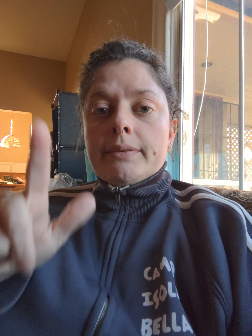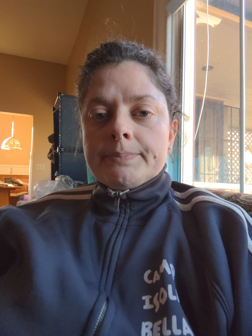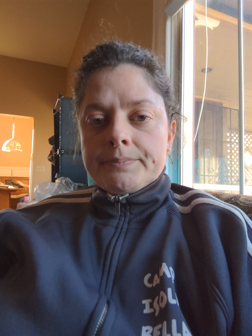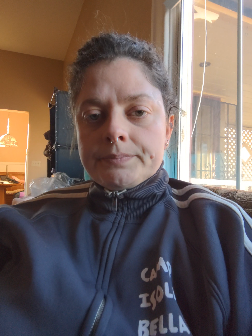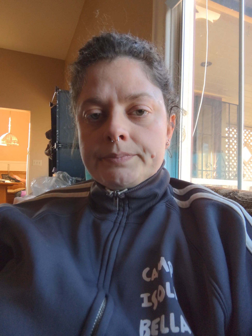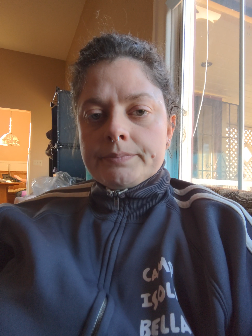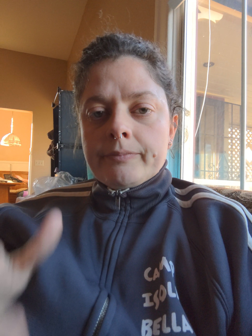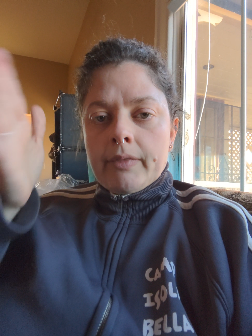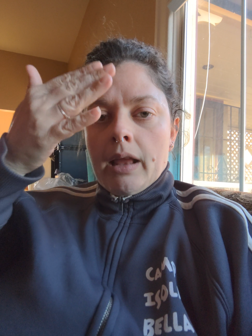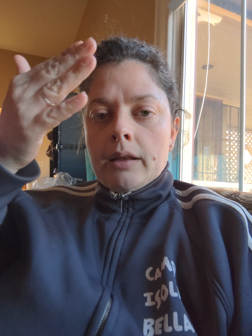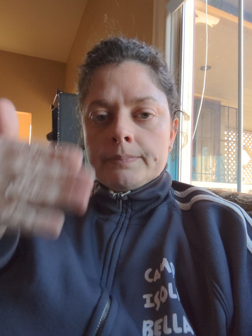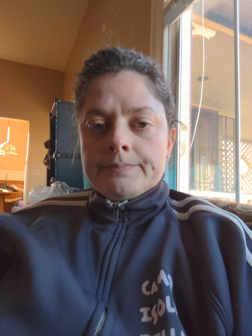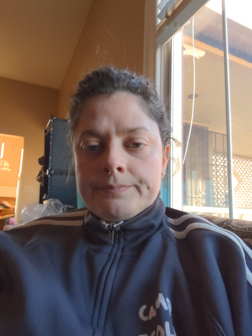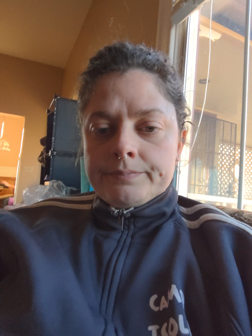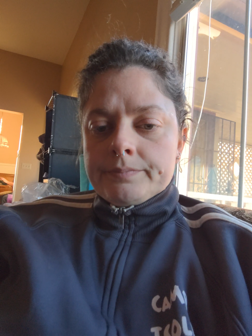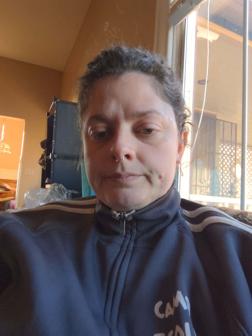flag